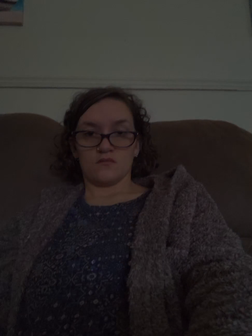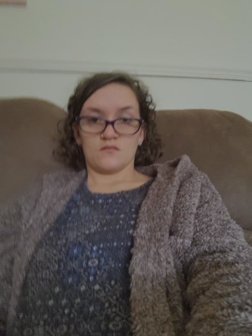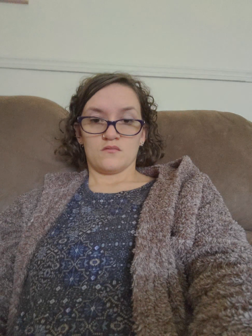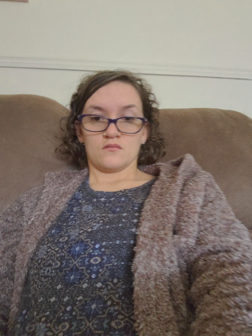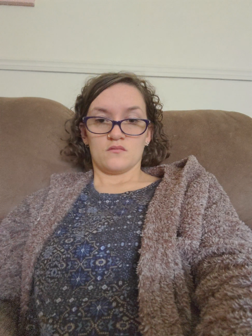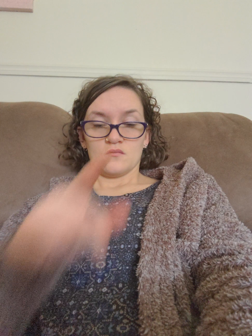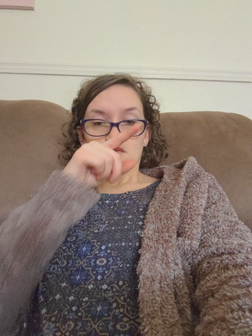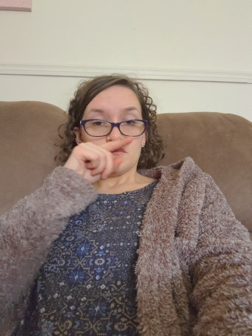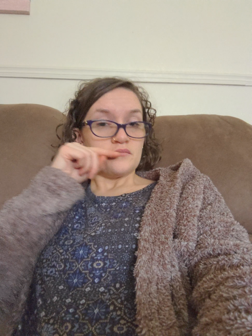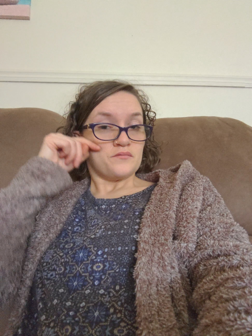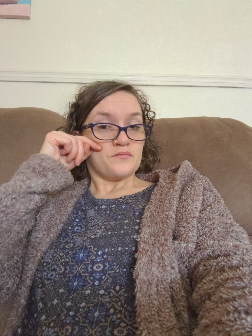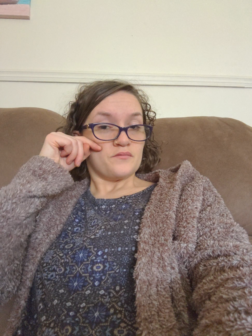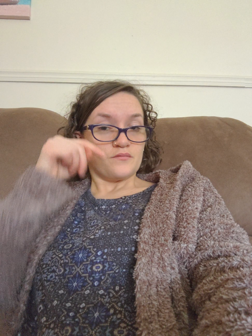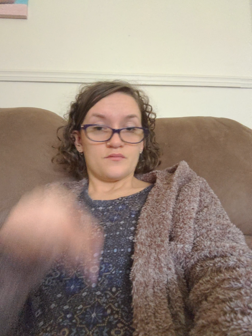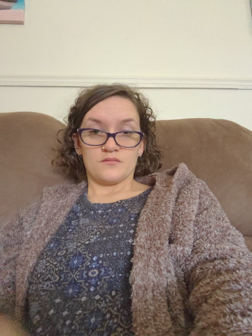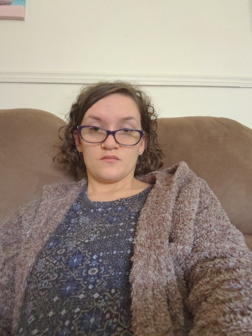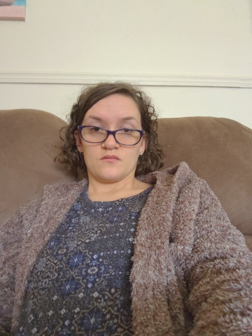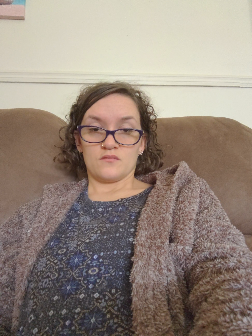smile